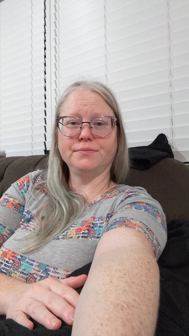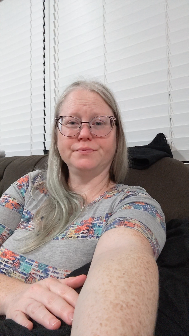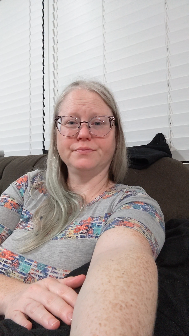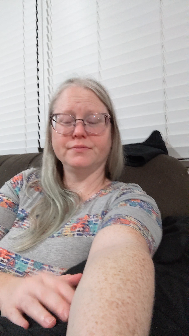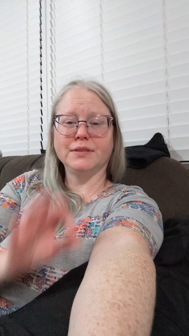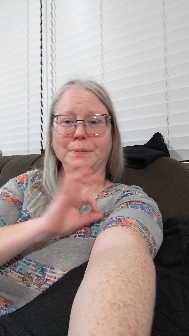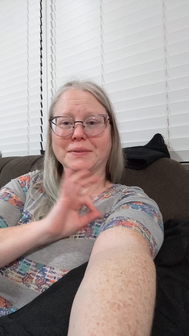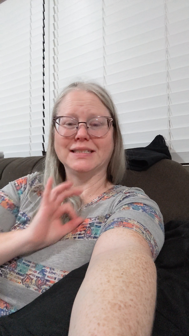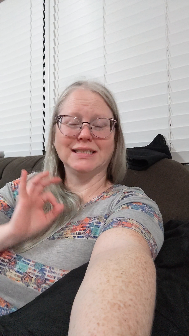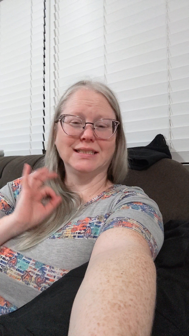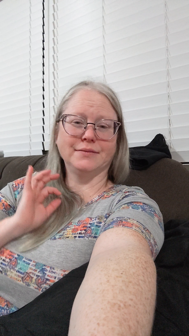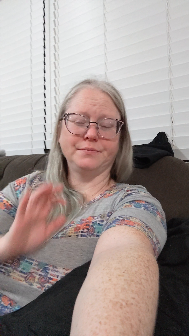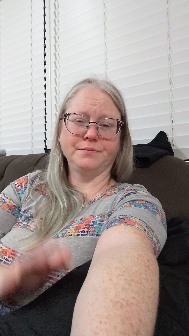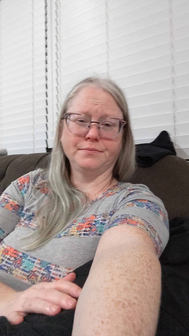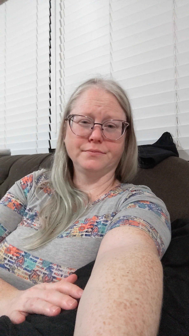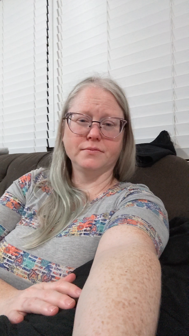beads